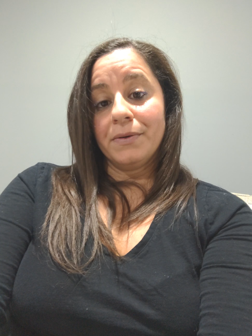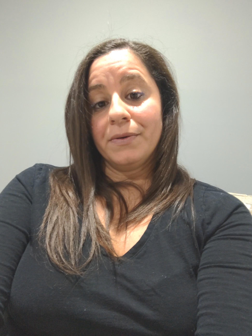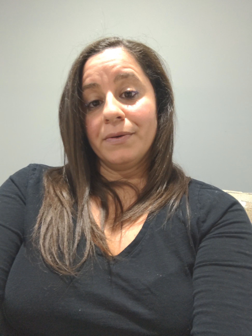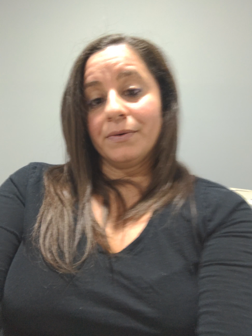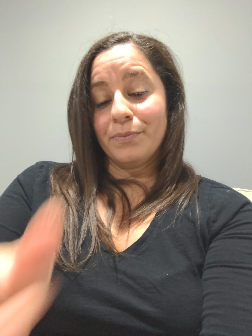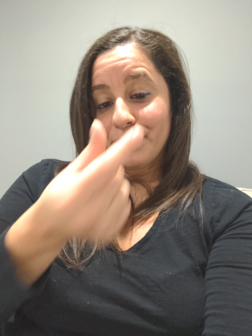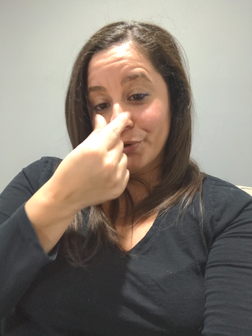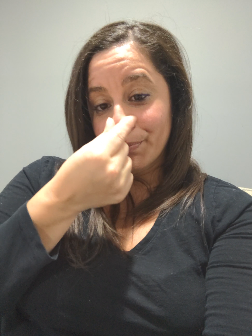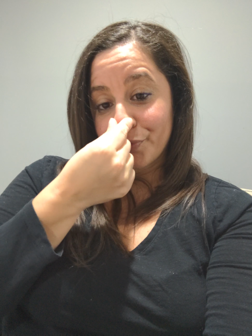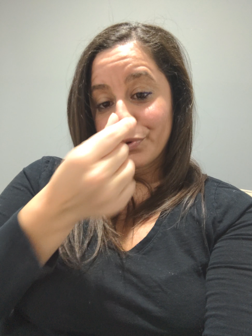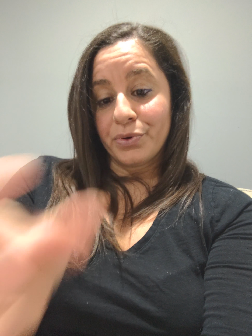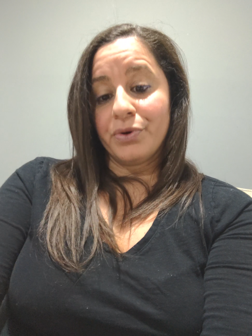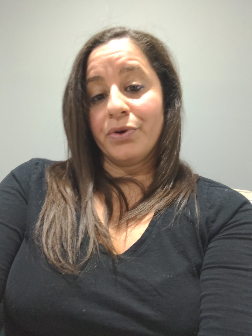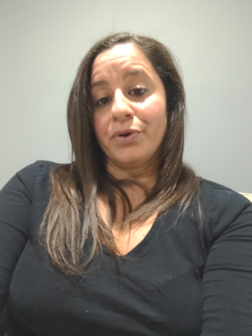potty